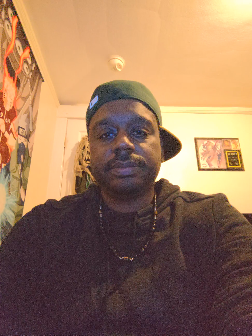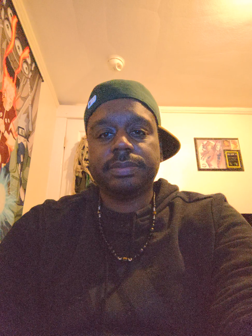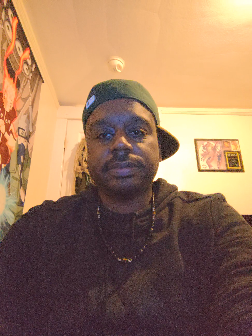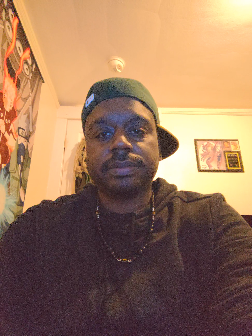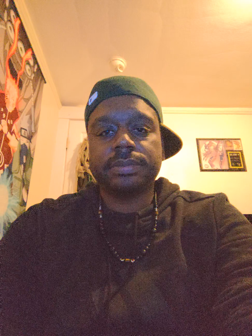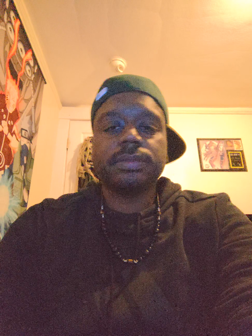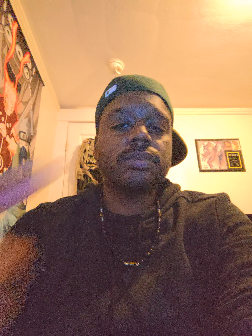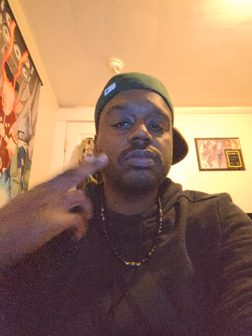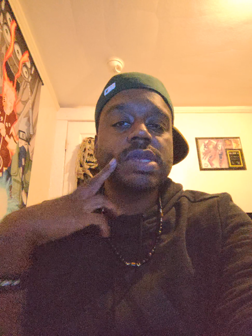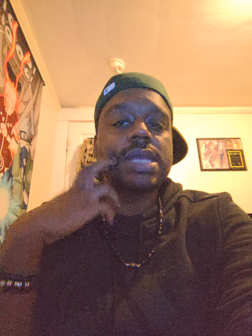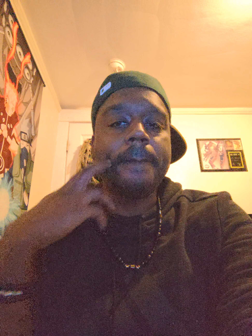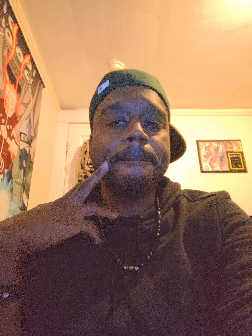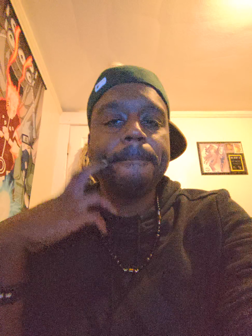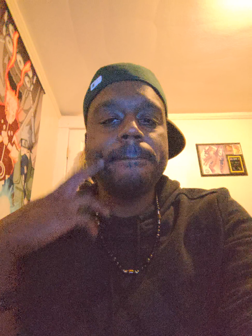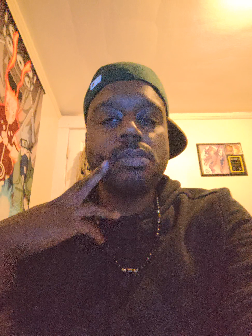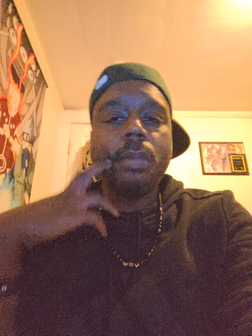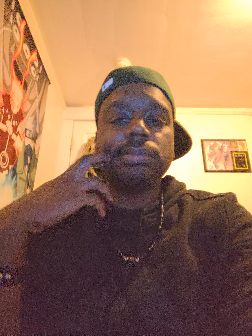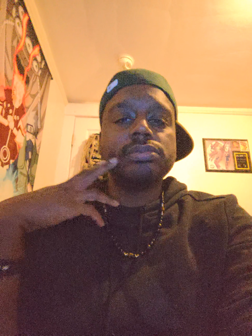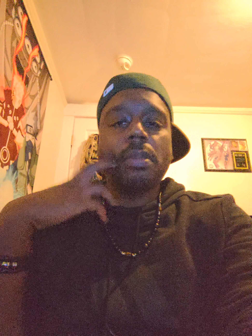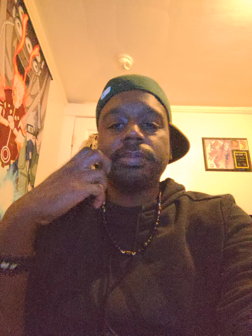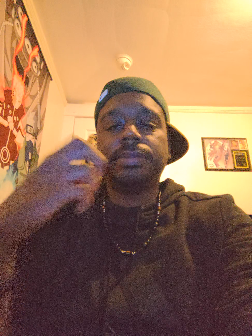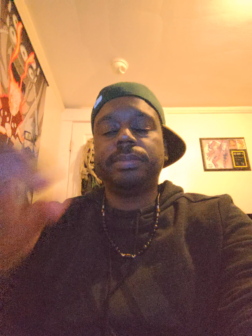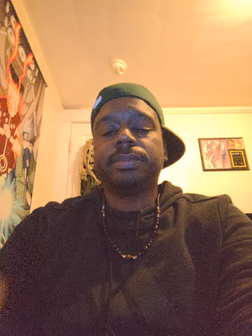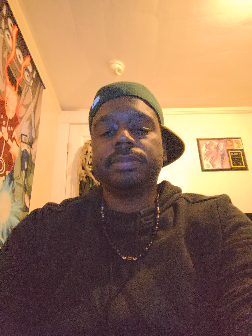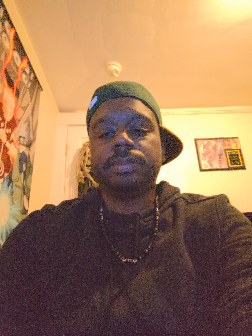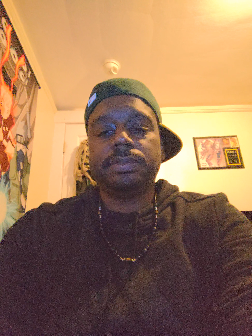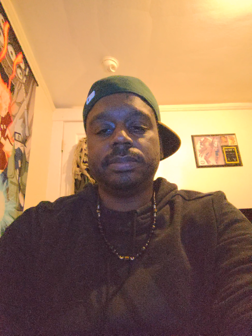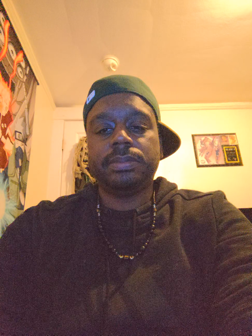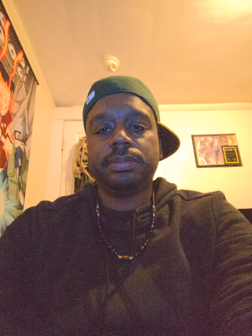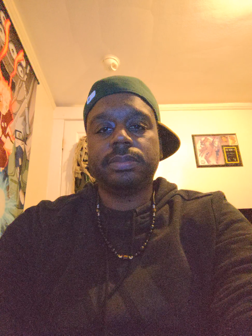gum